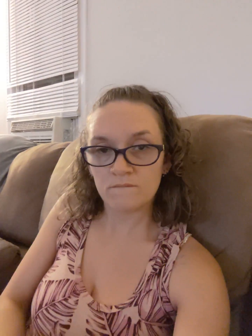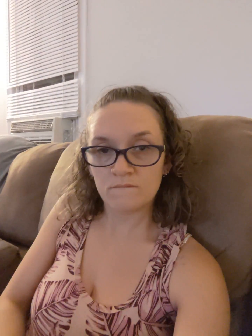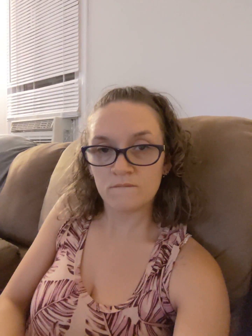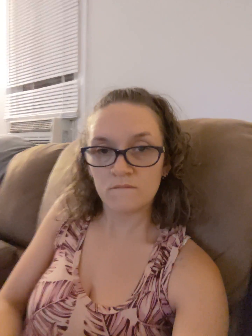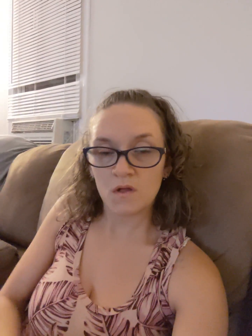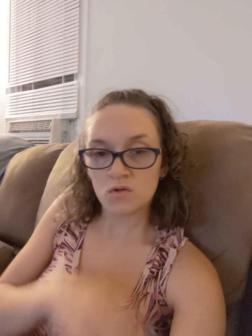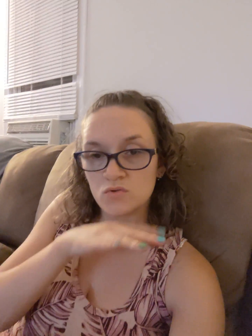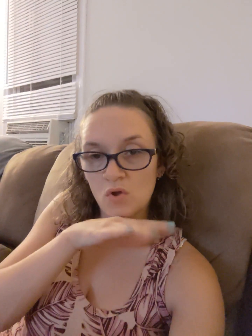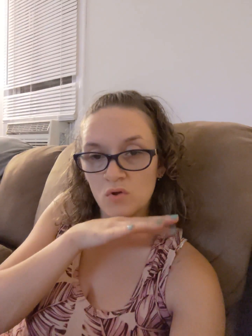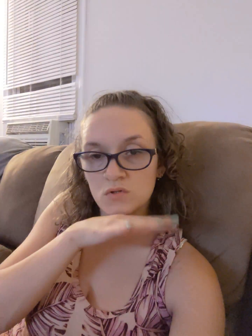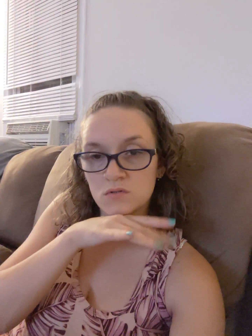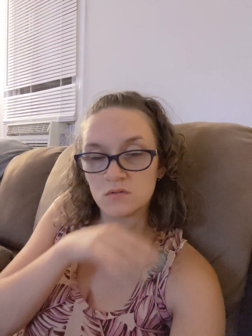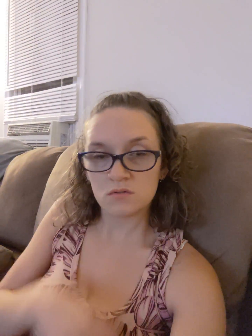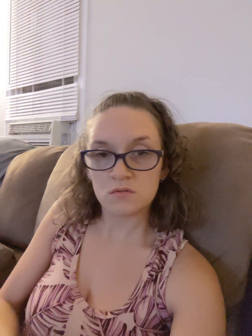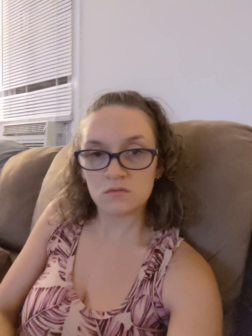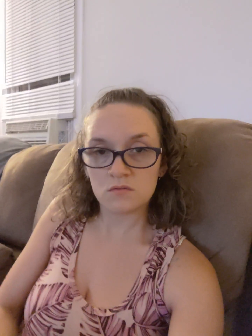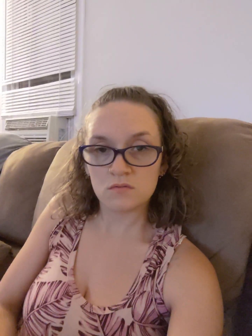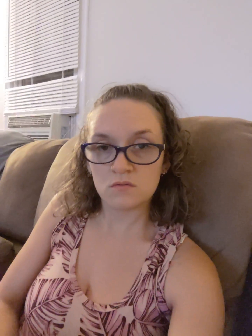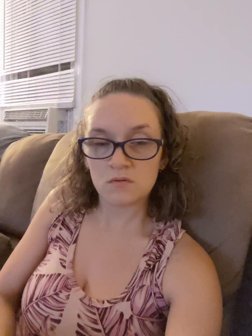naughty